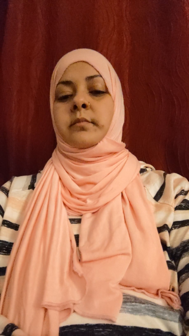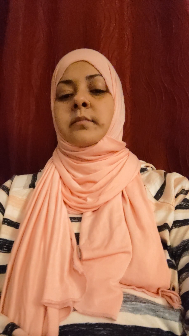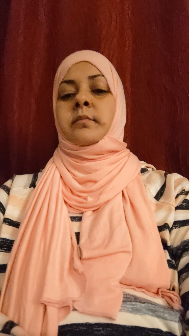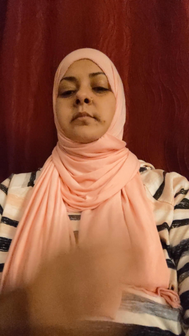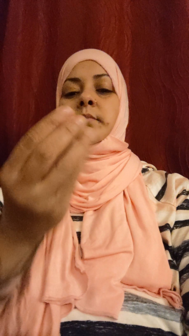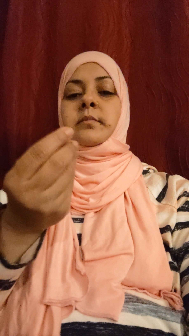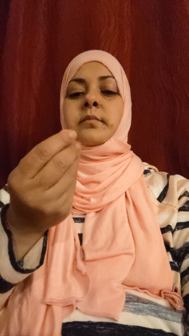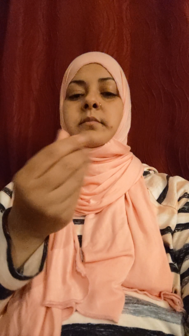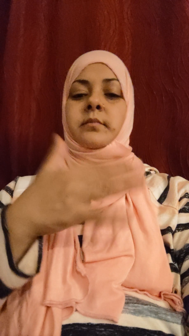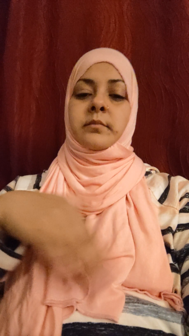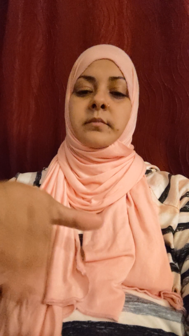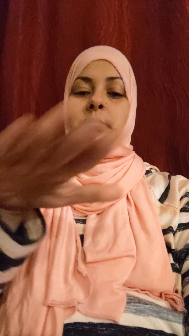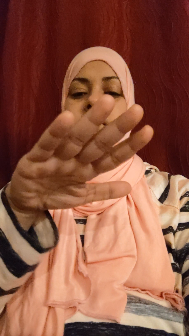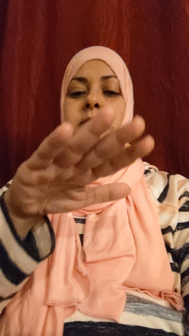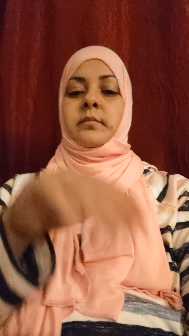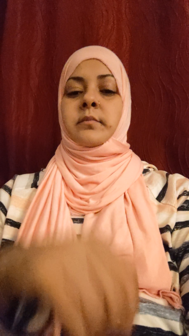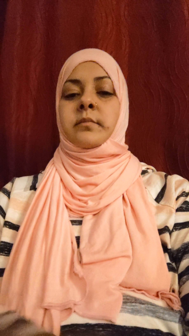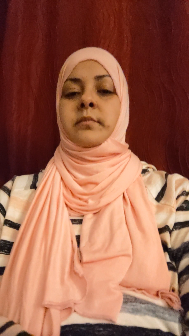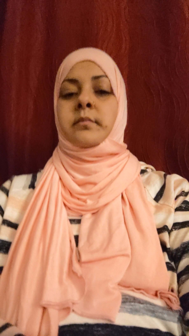garden